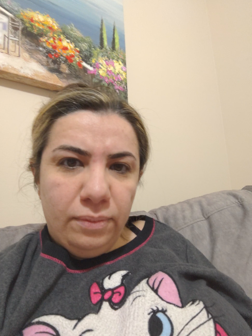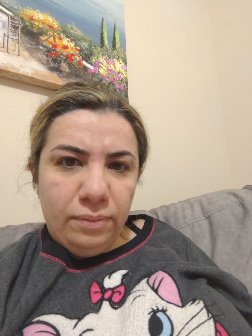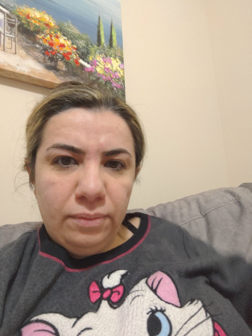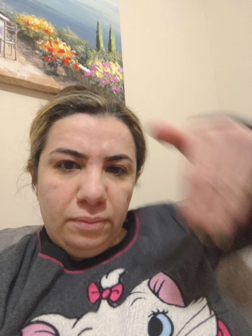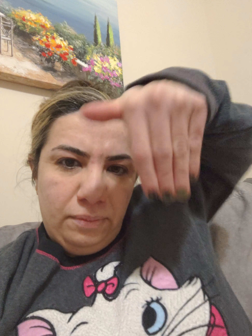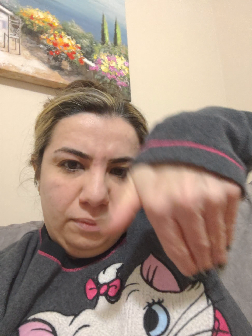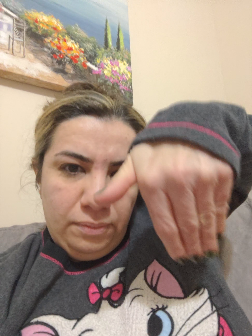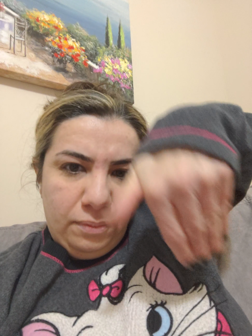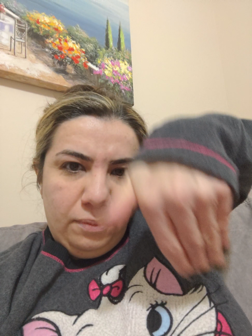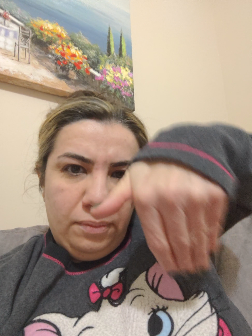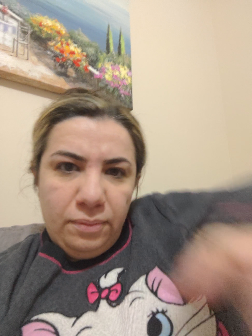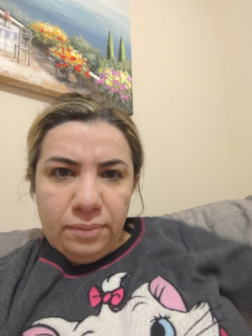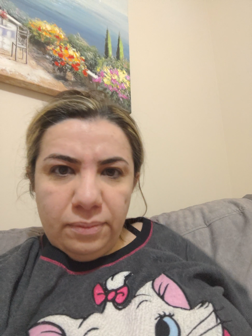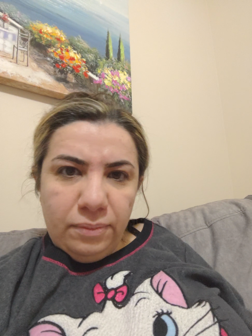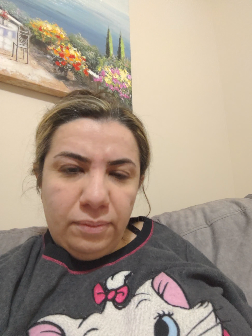night